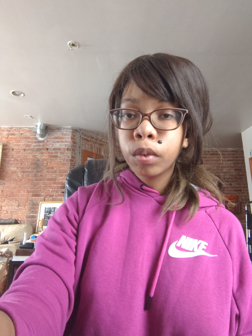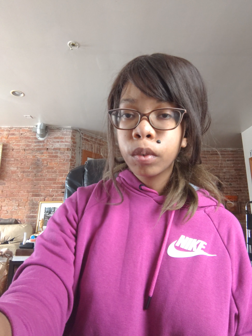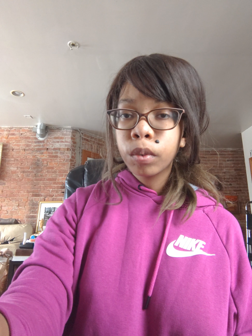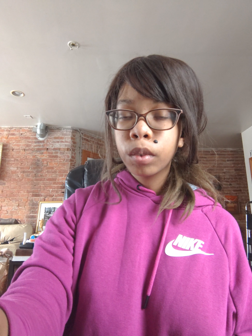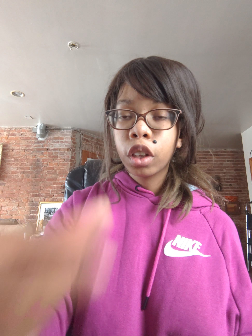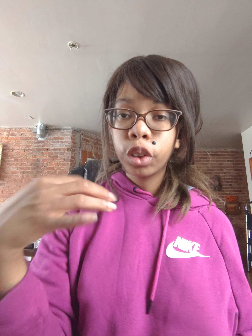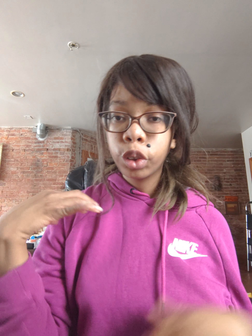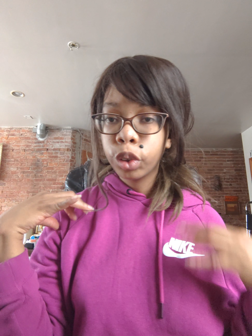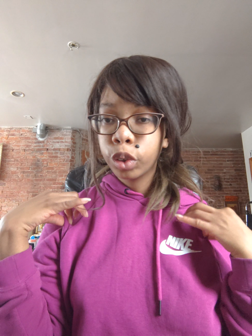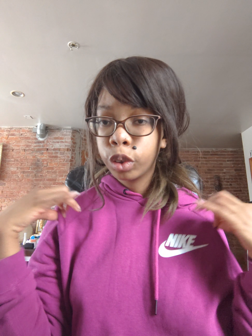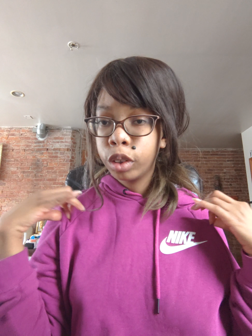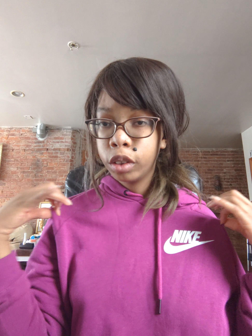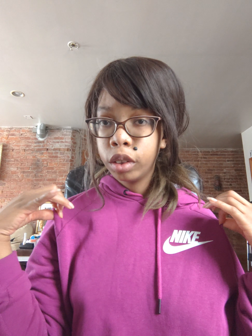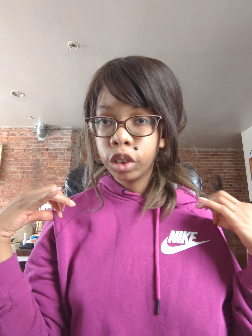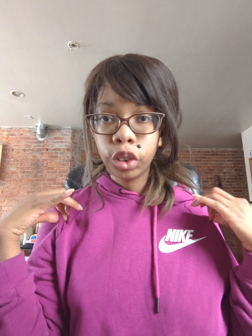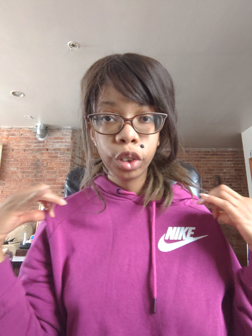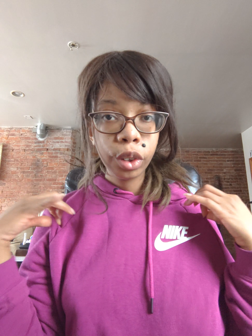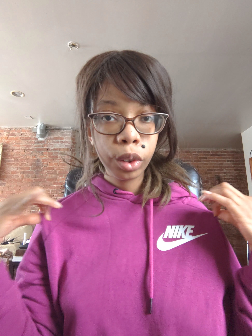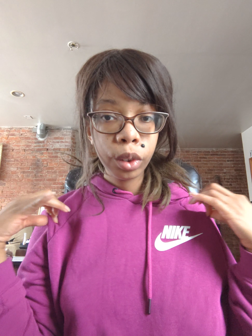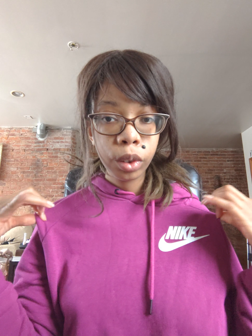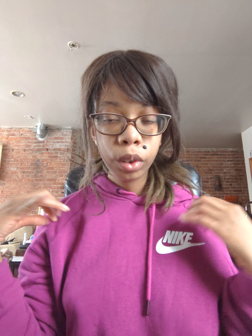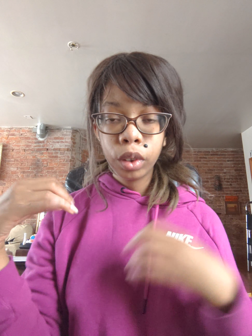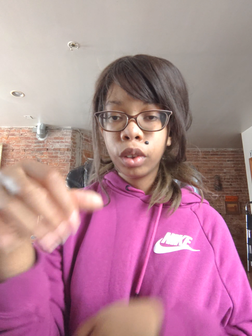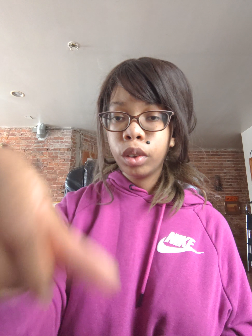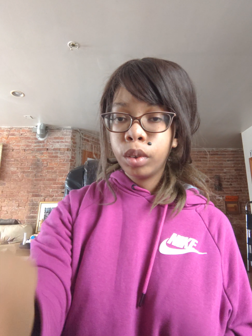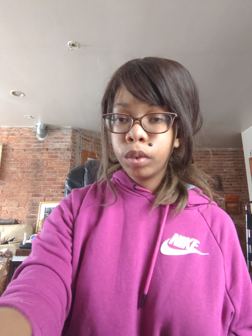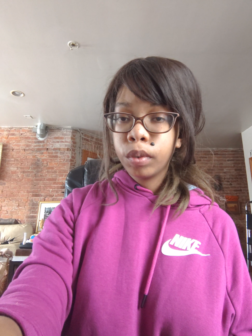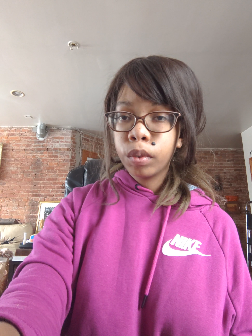shirt